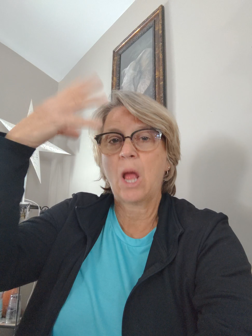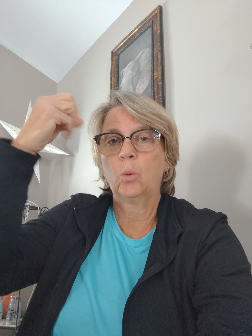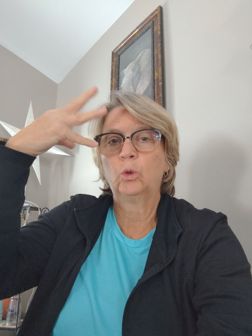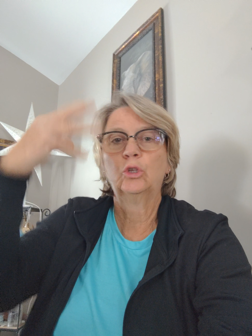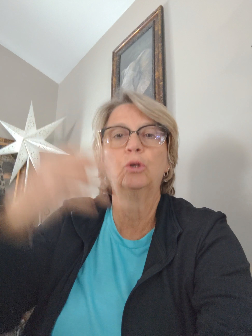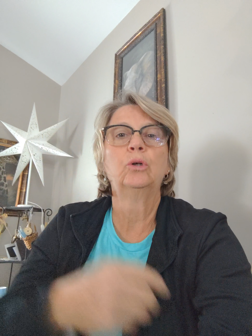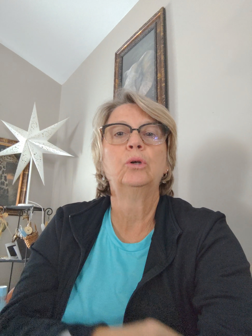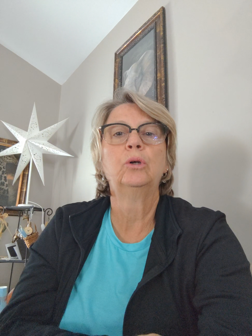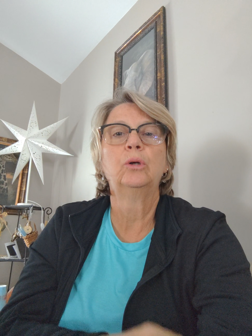shower